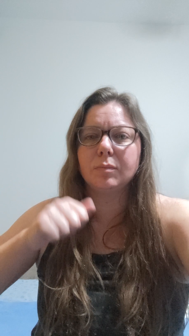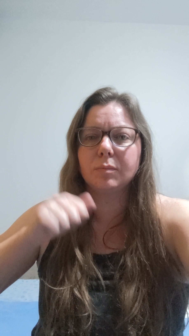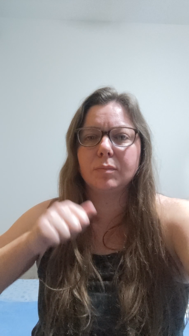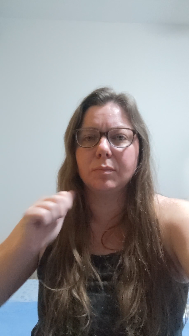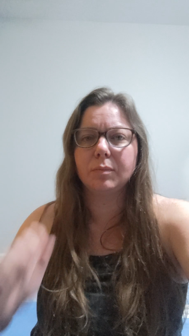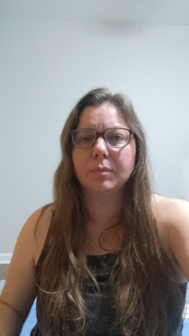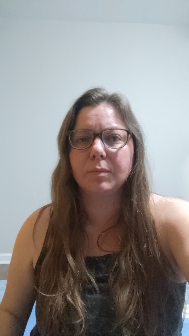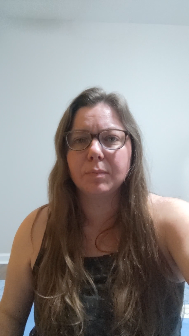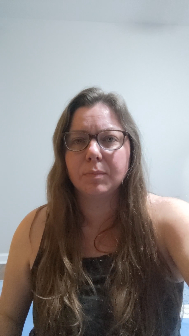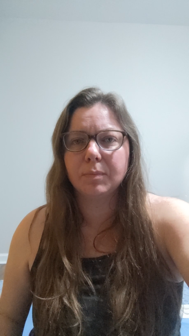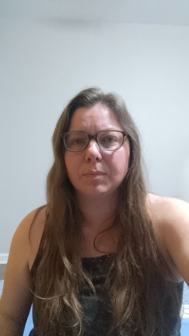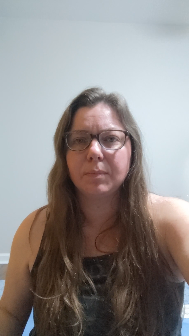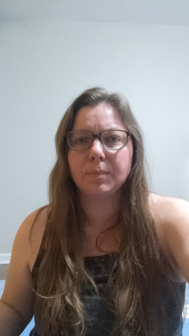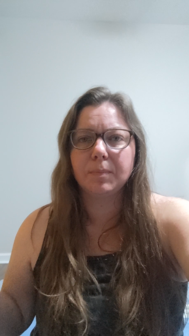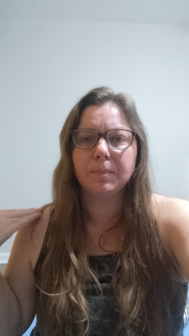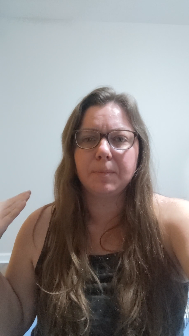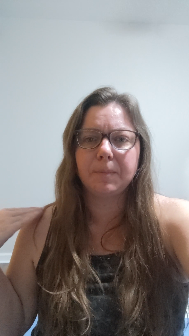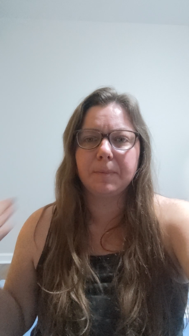shoulder